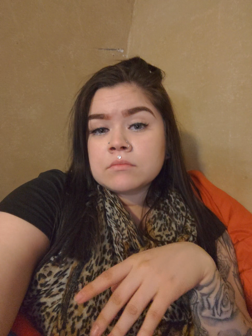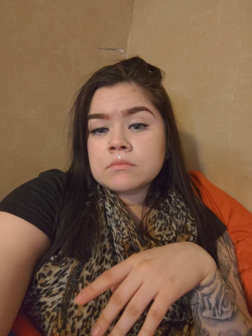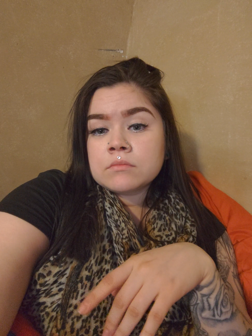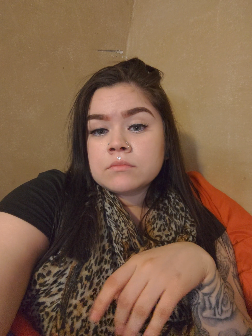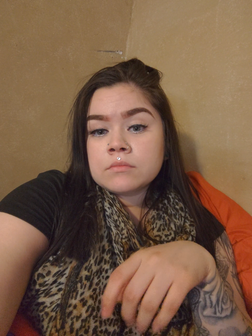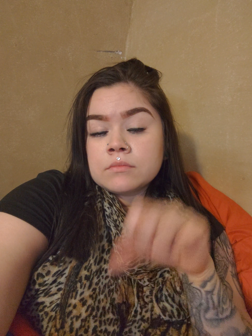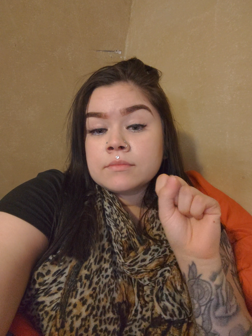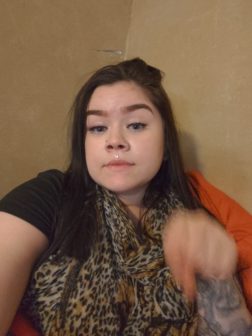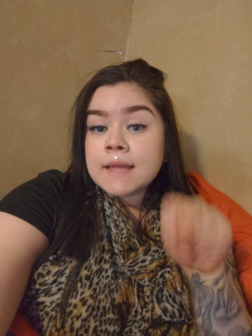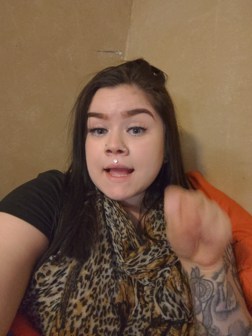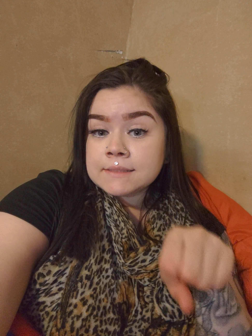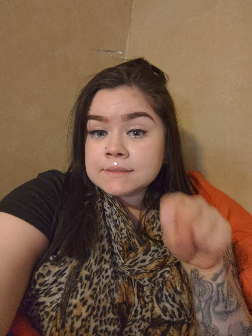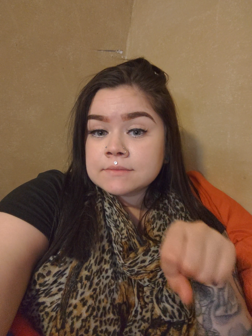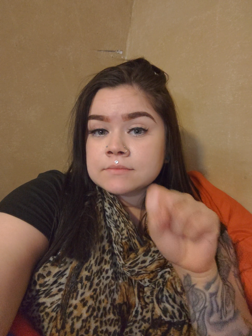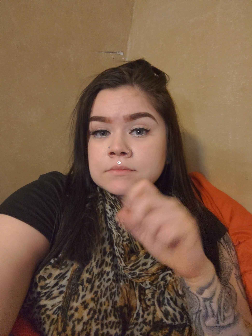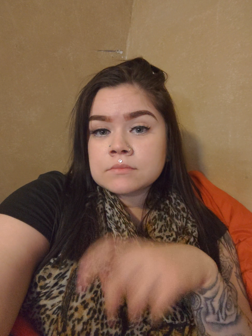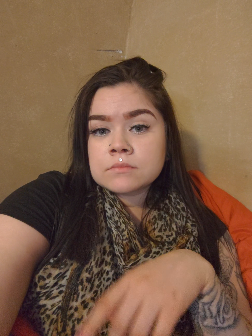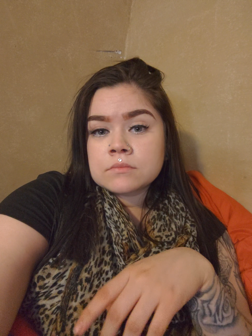yes